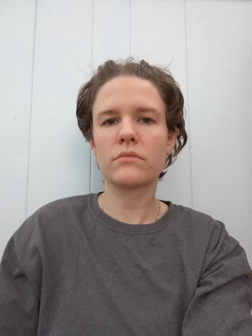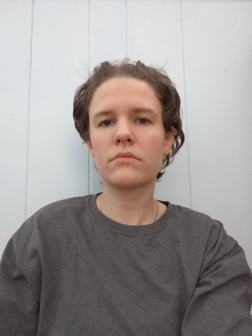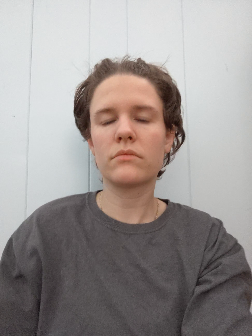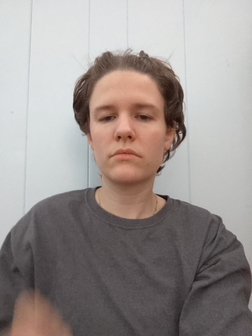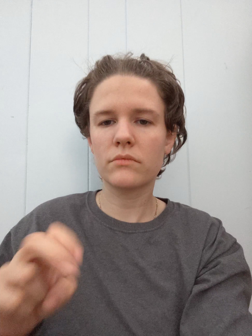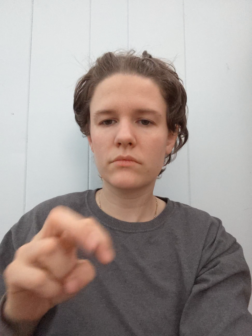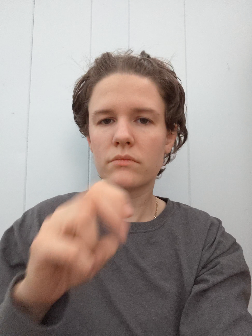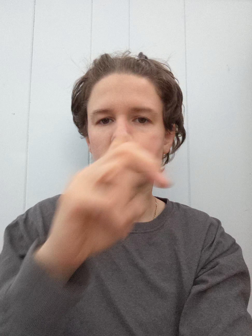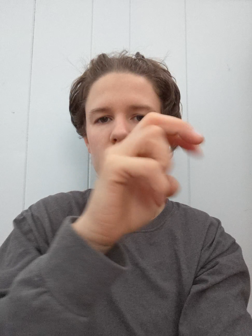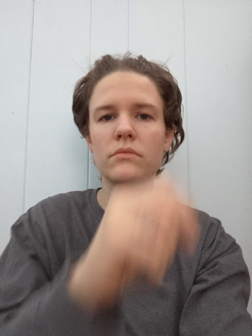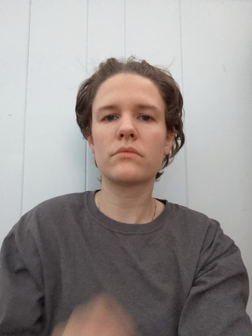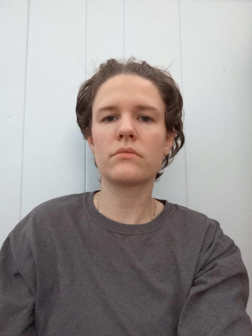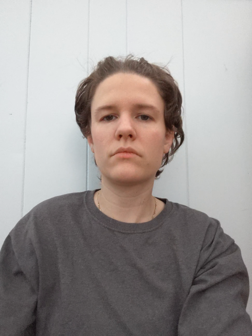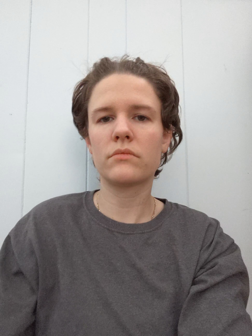stairs